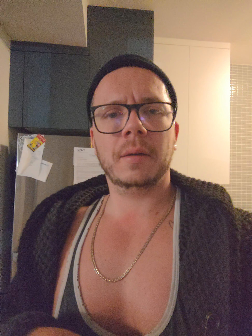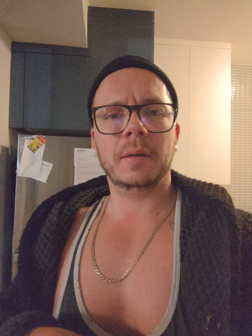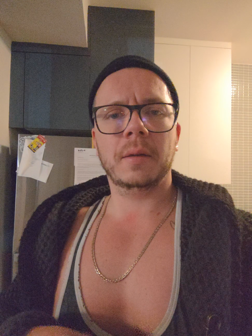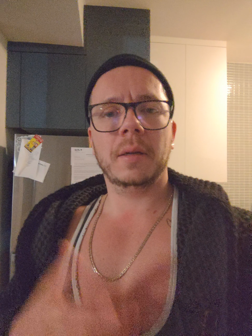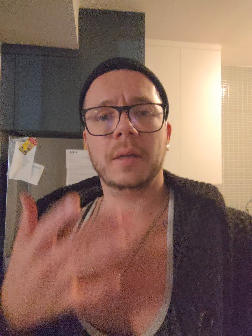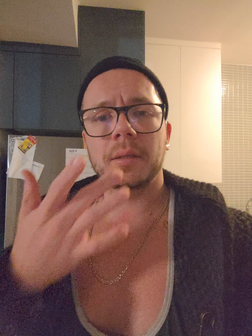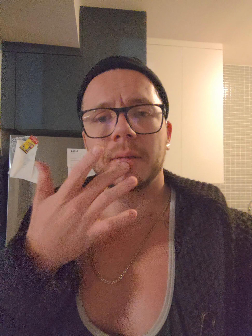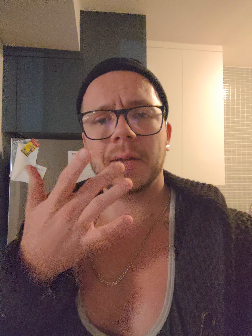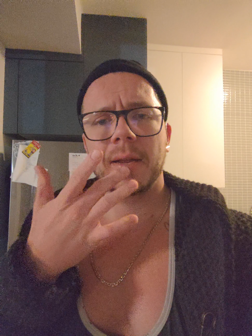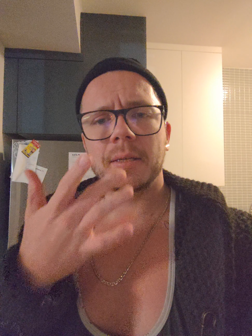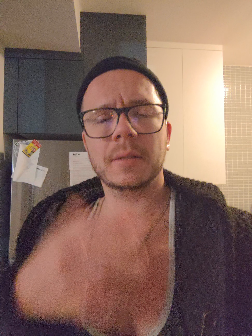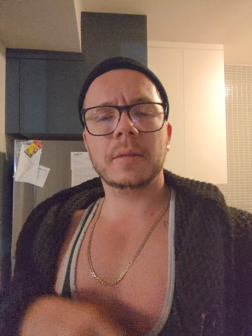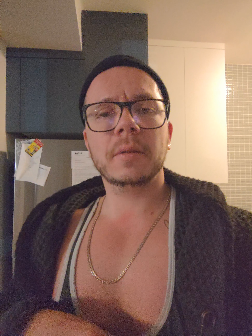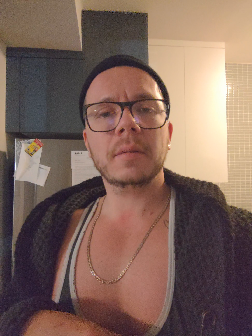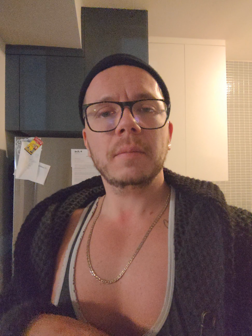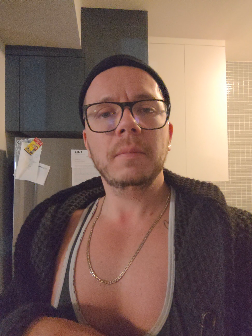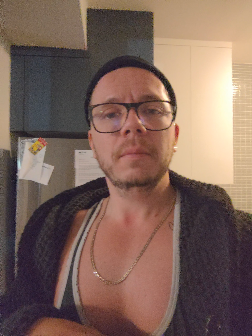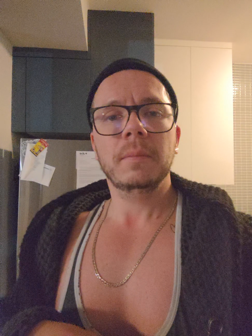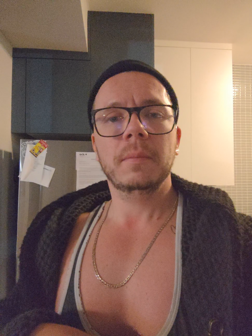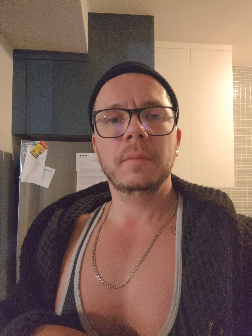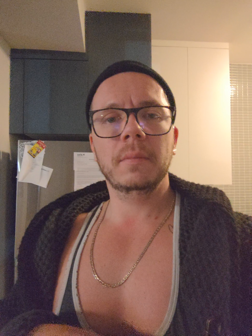taste